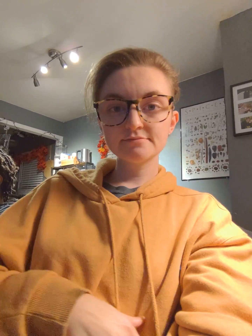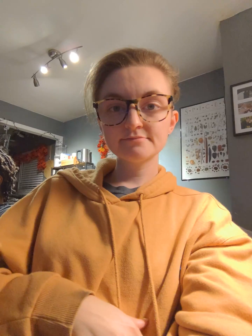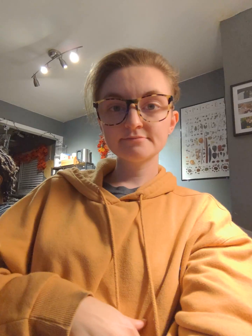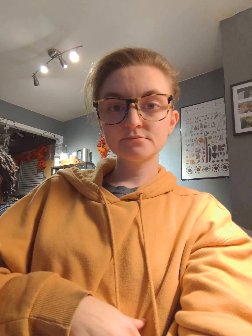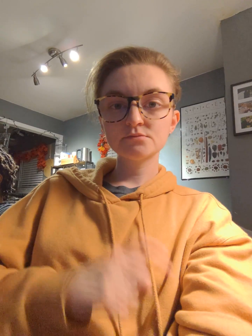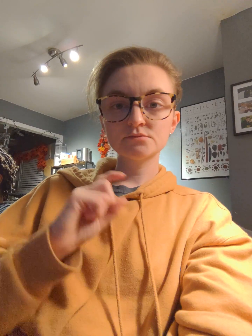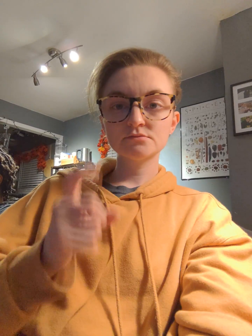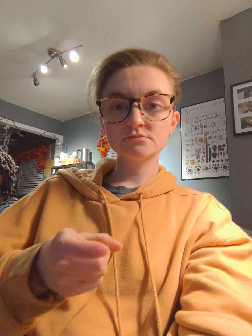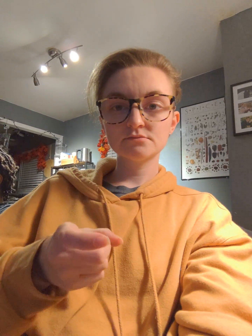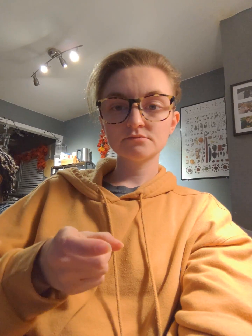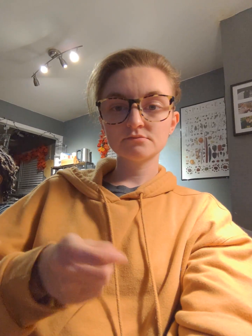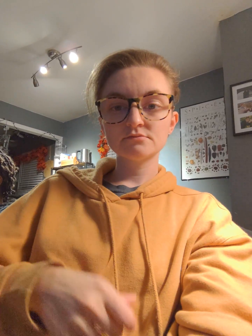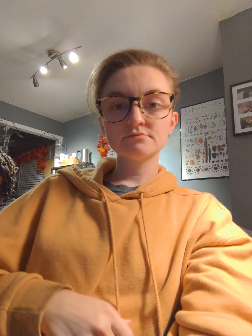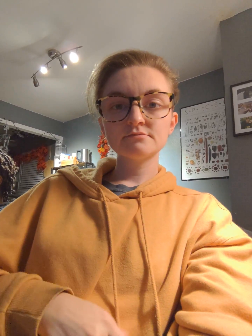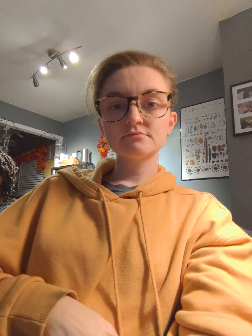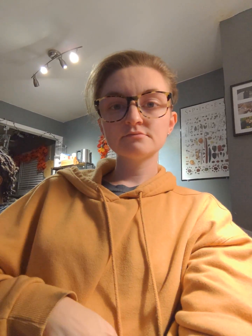present